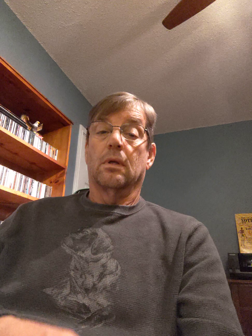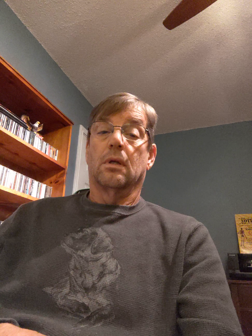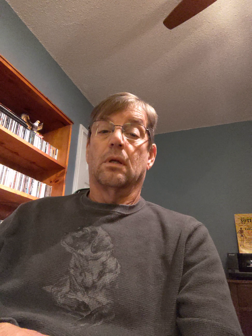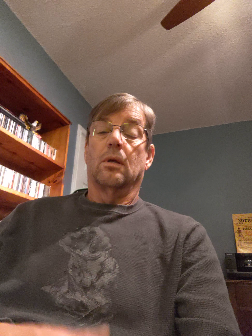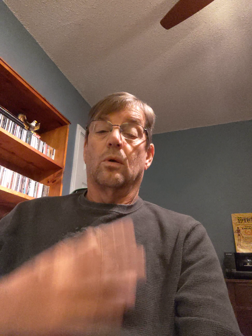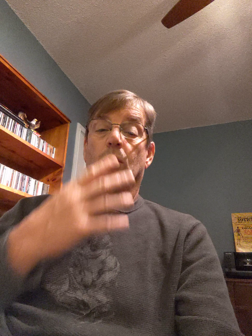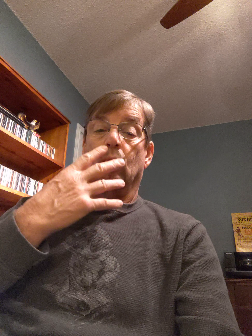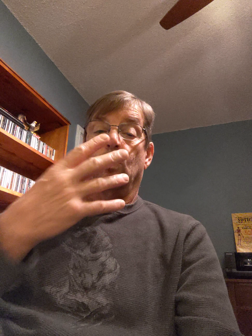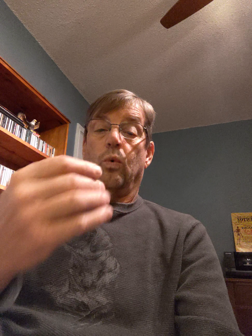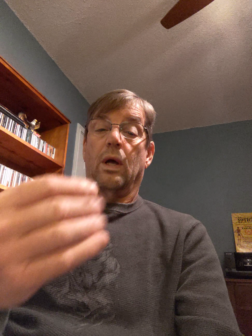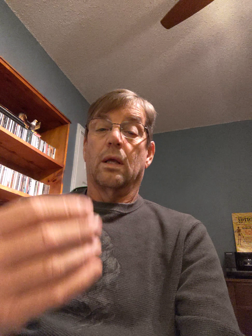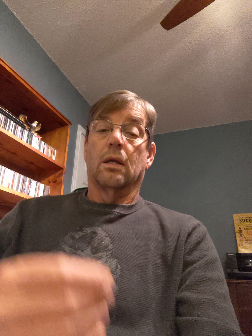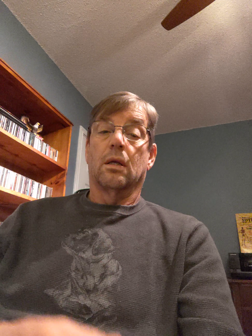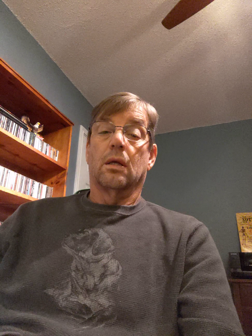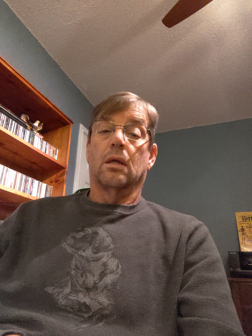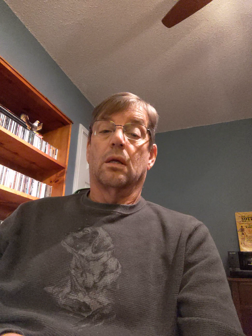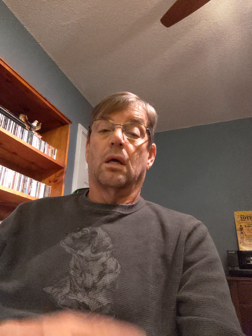wet